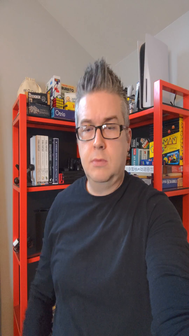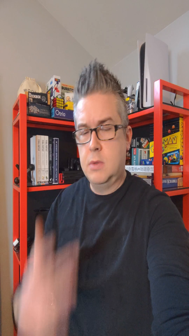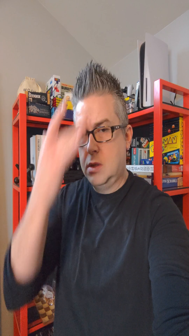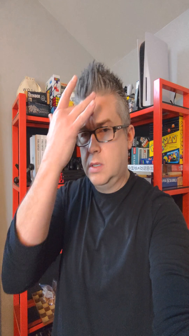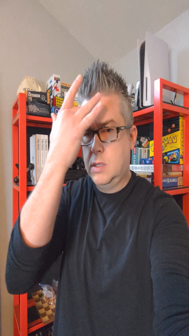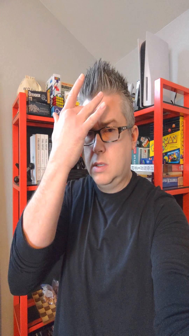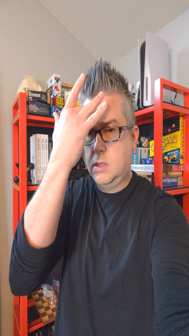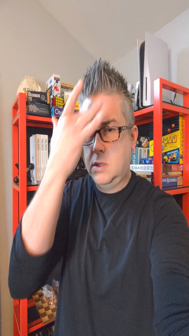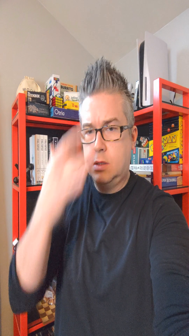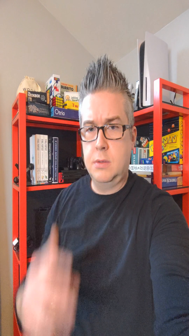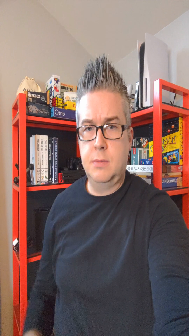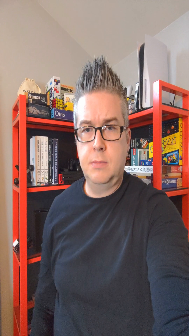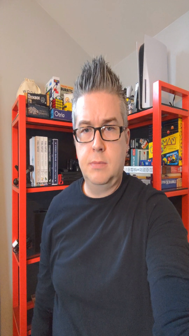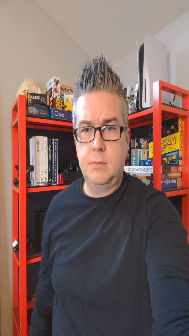sick